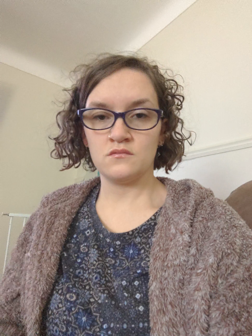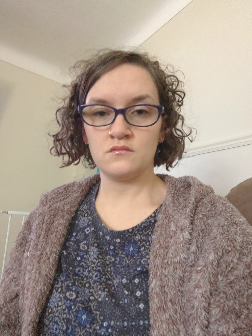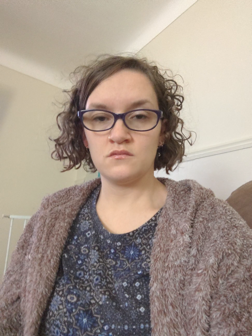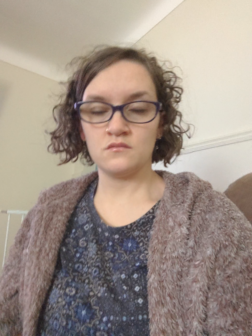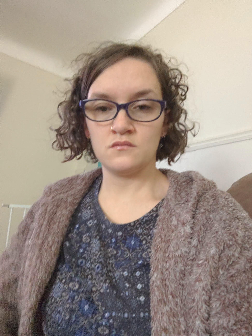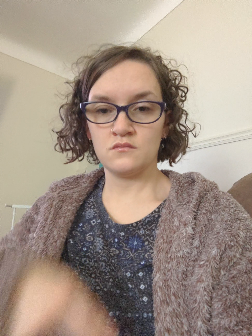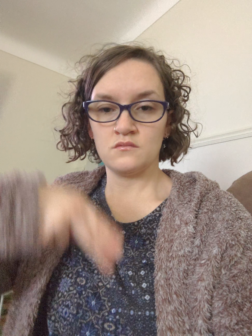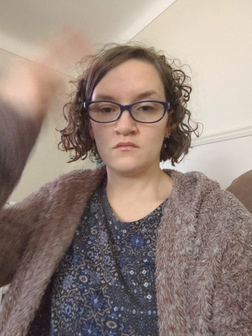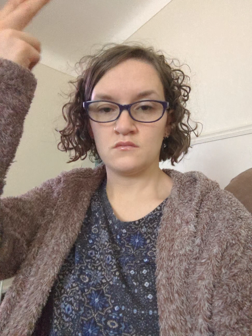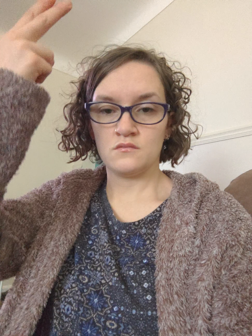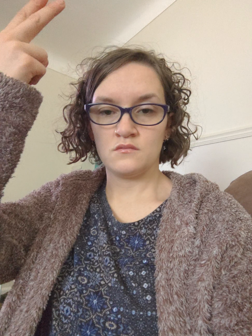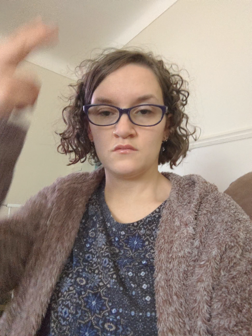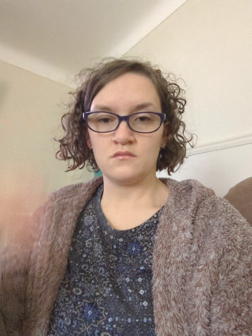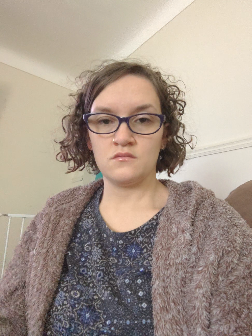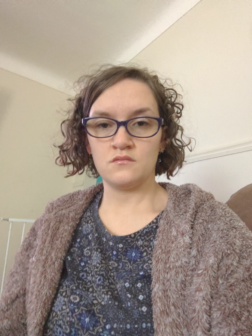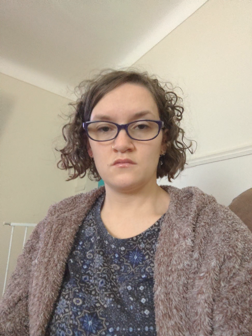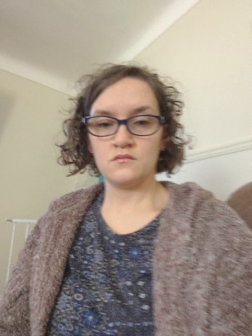high